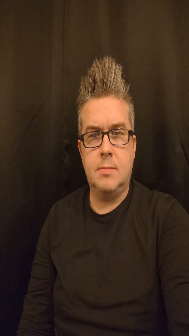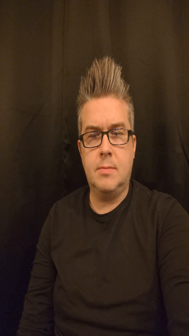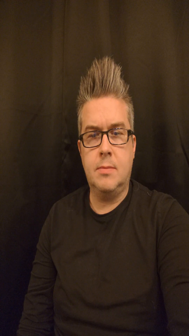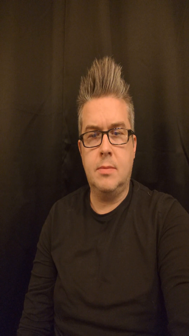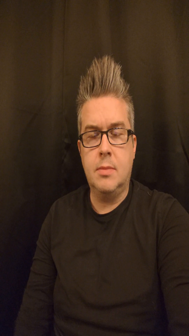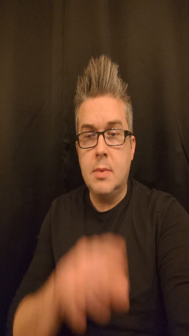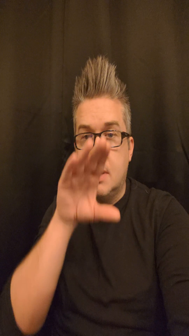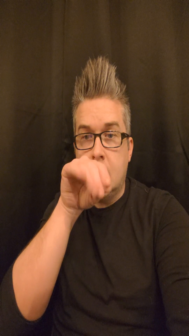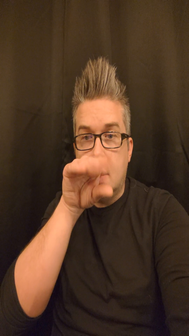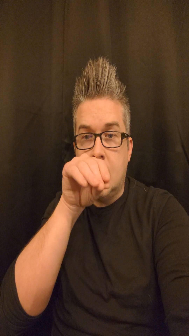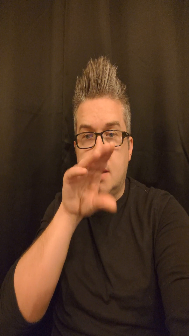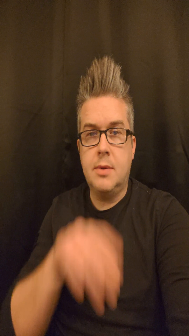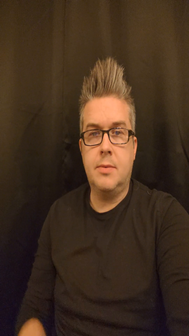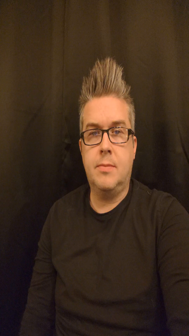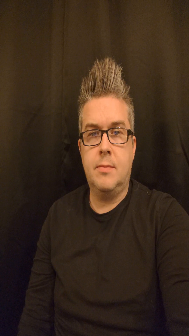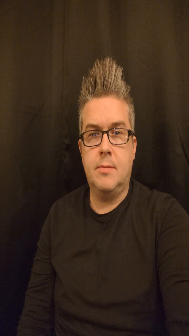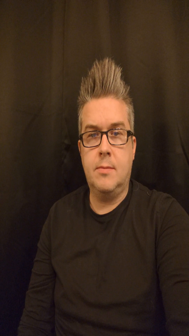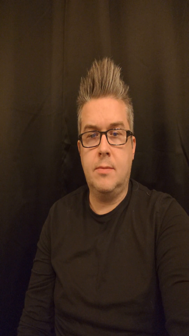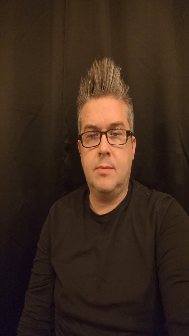goose